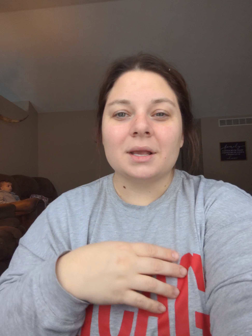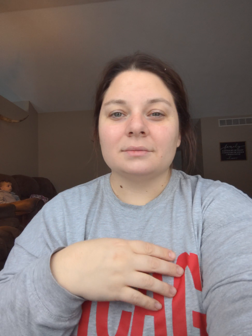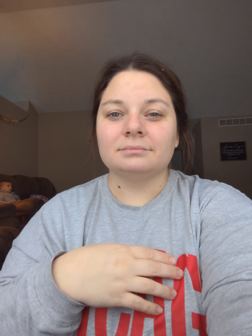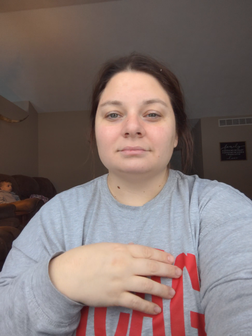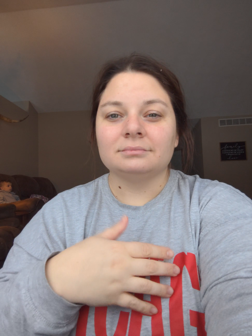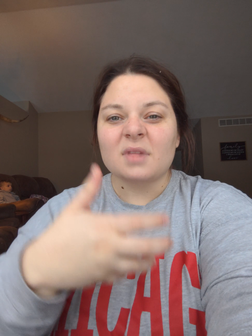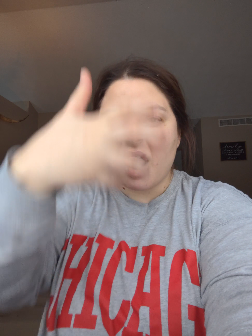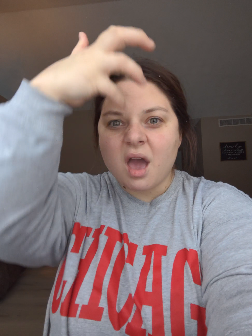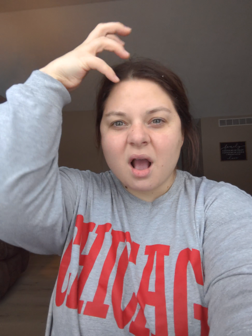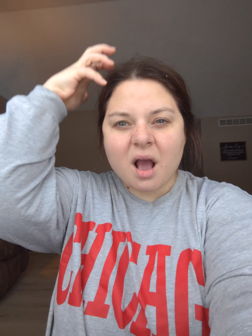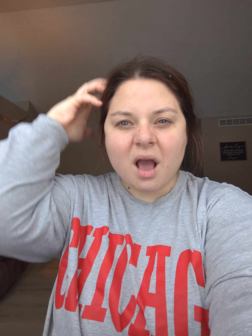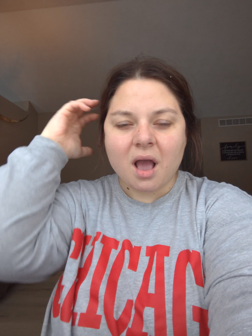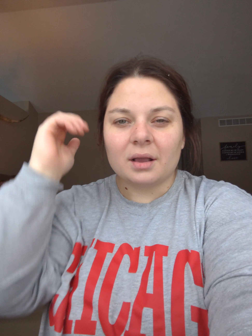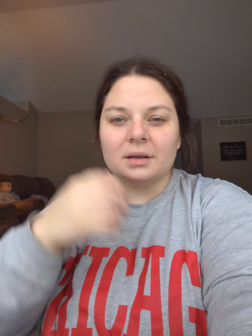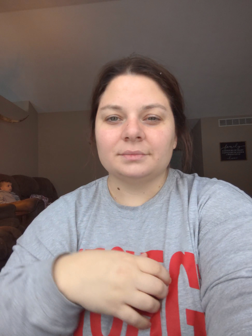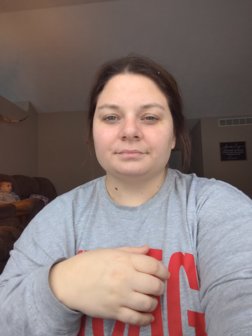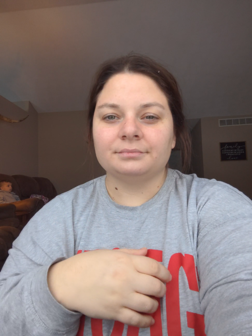lion